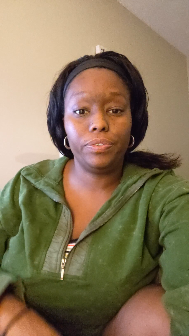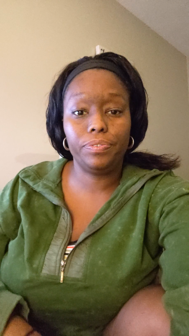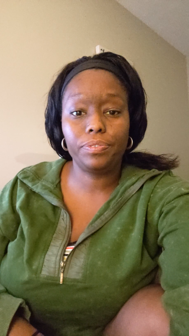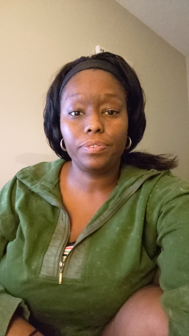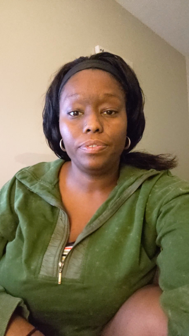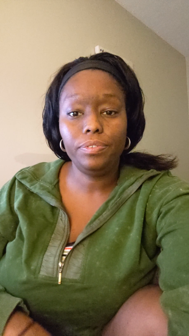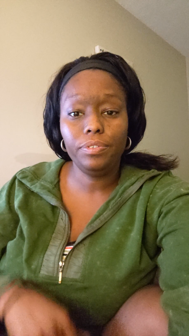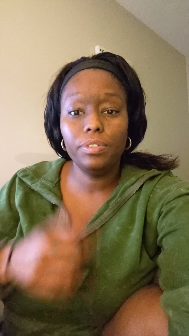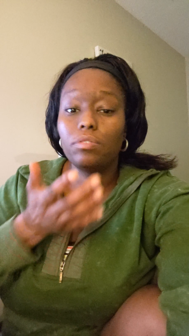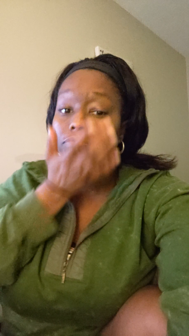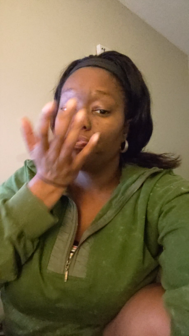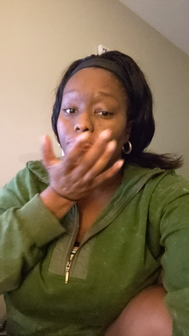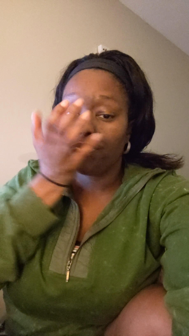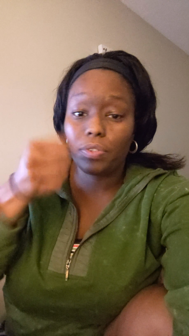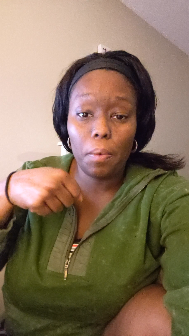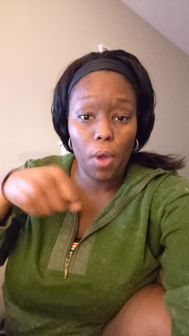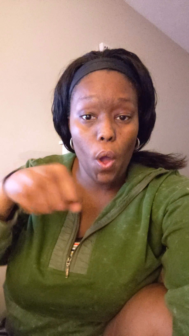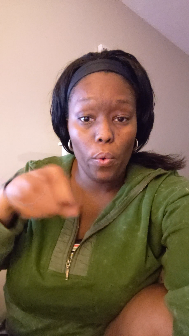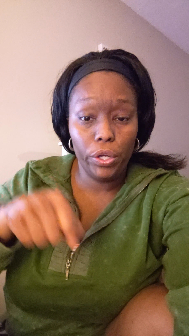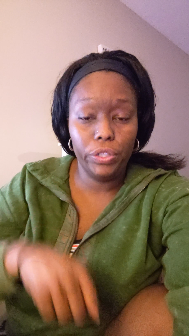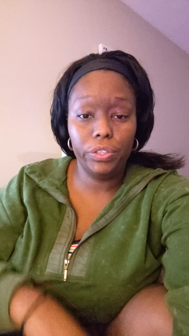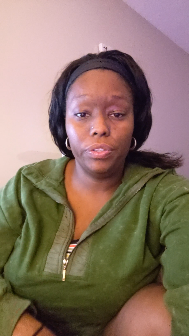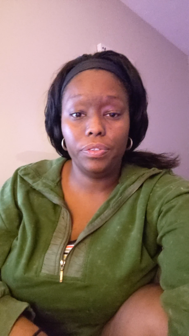lawn mower